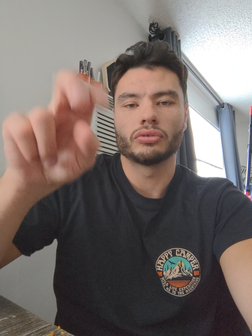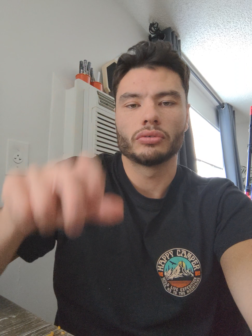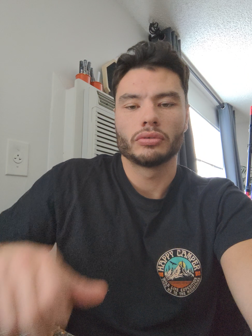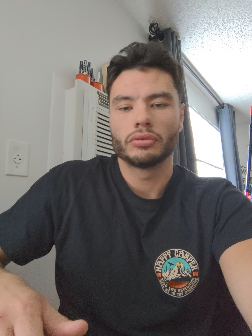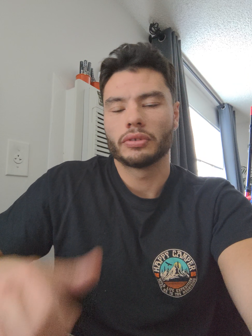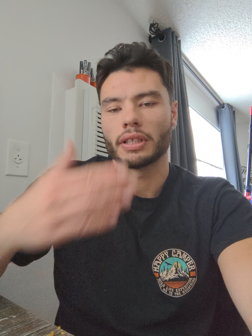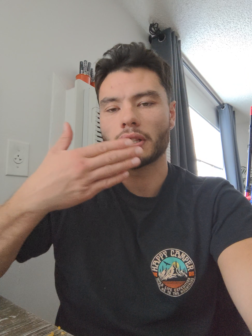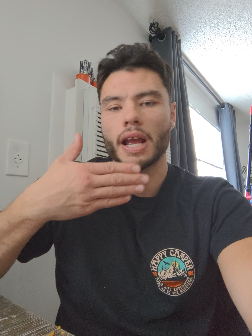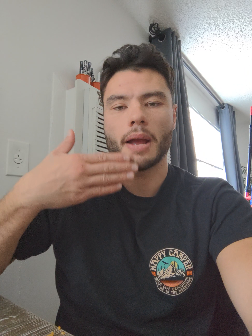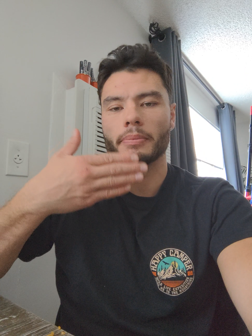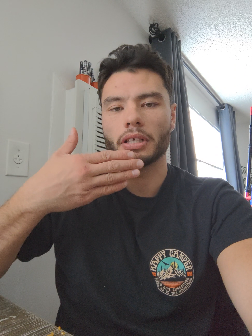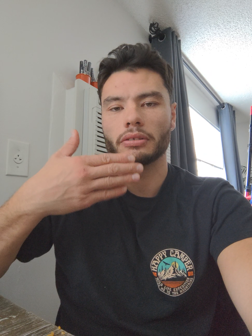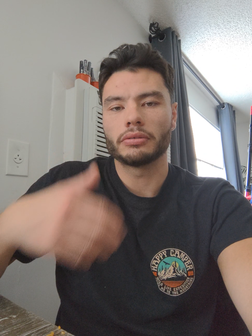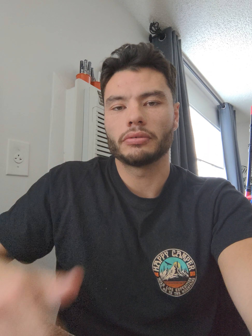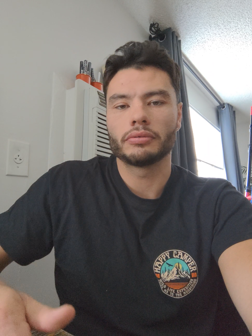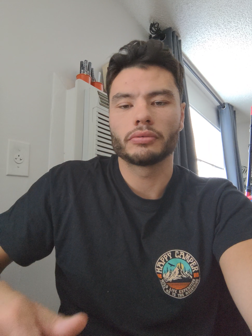napkin